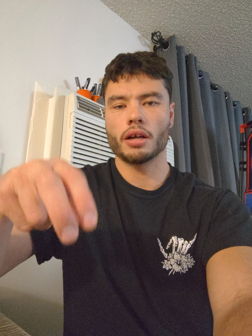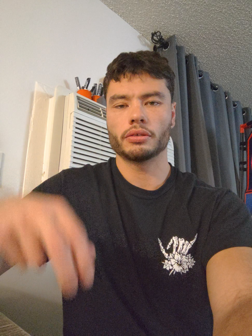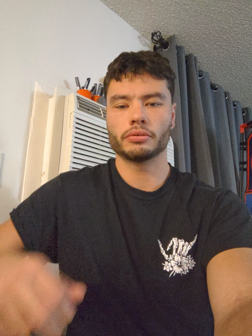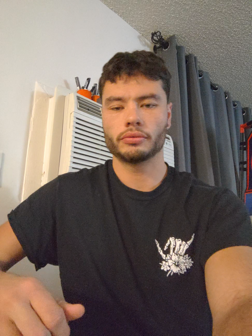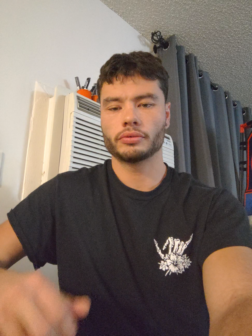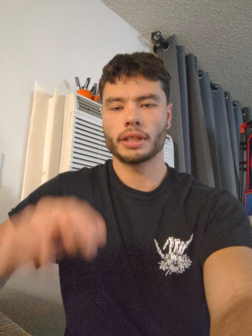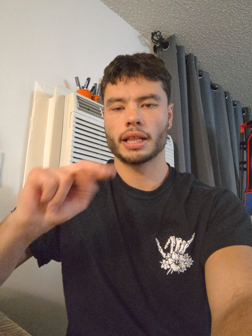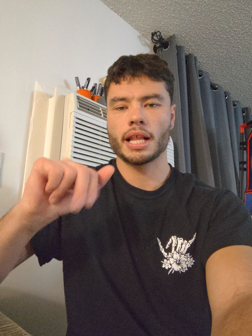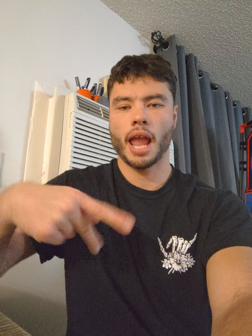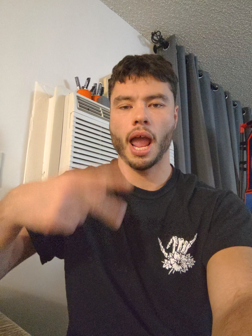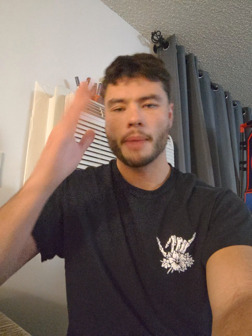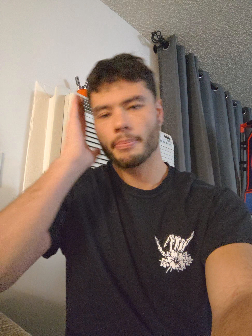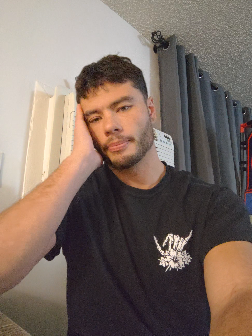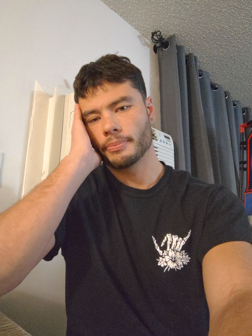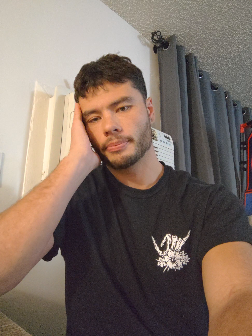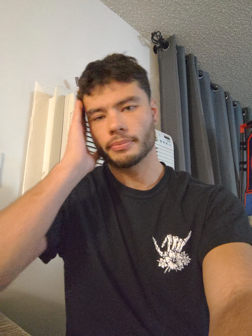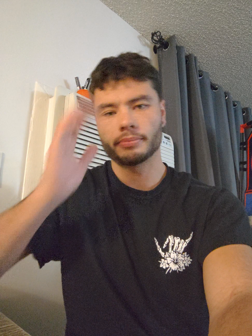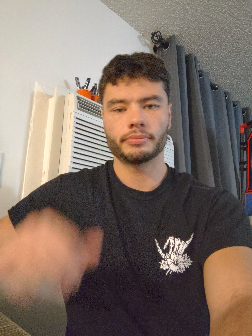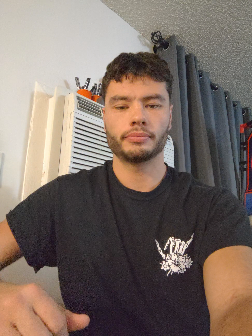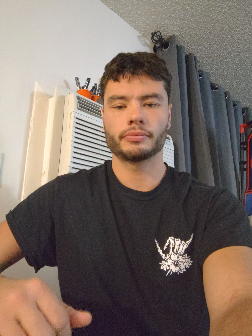nap